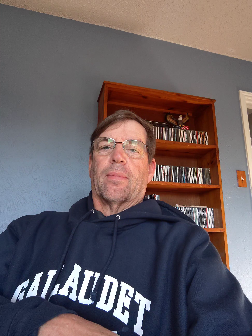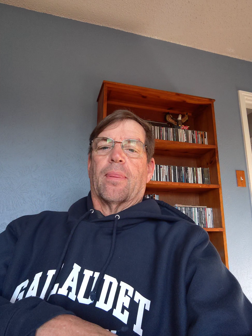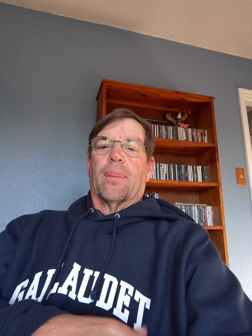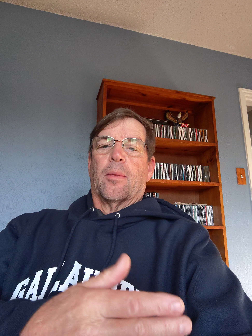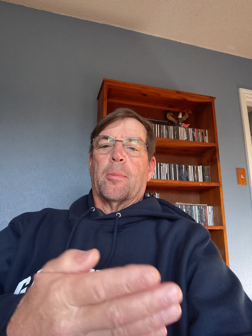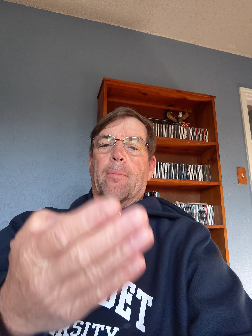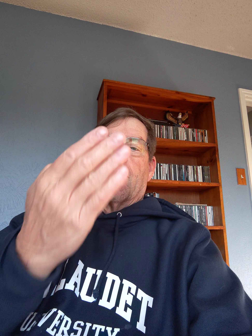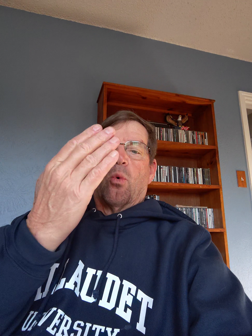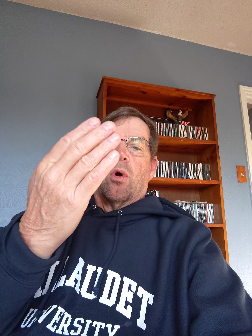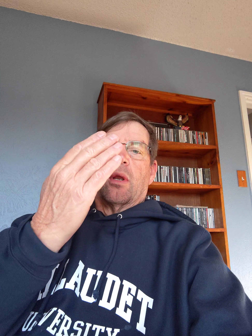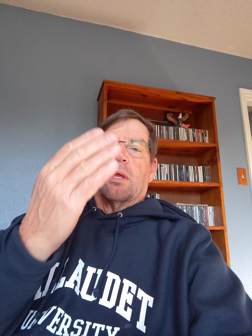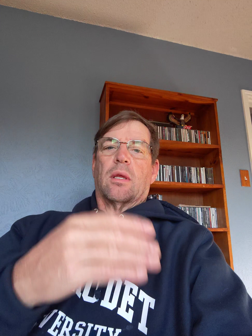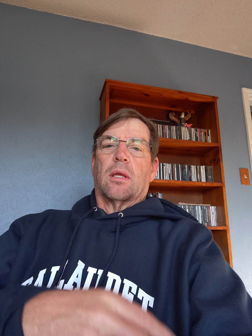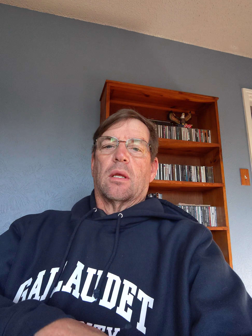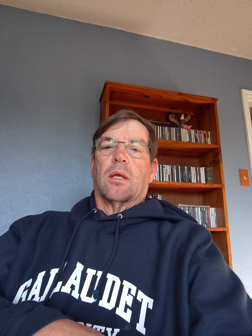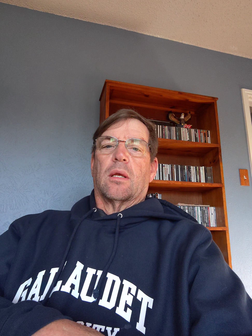morning